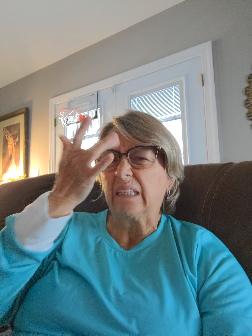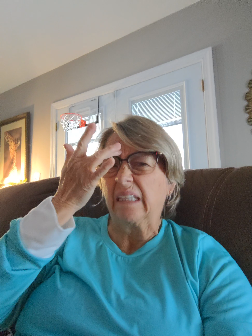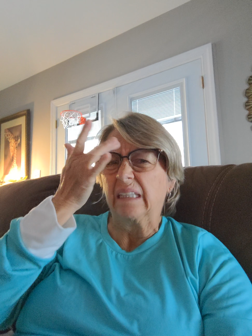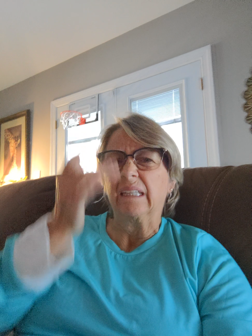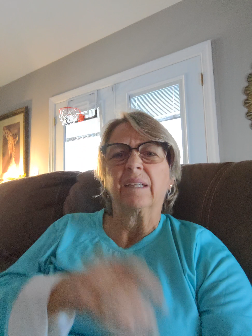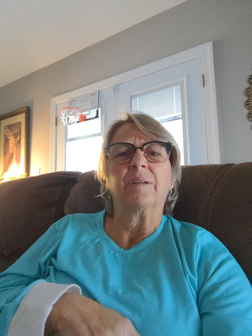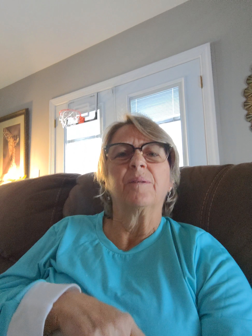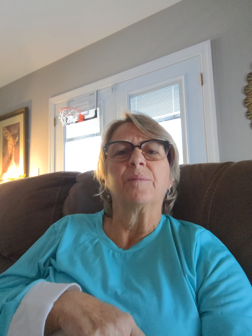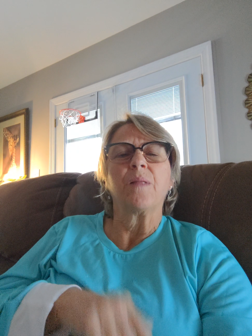sick